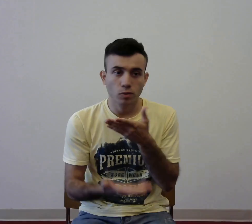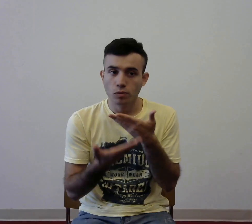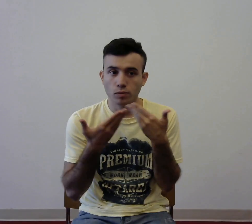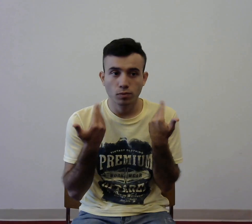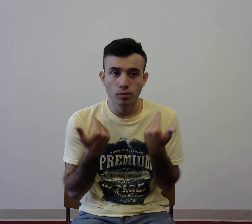yox